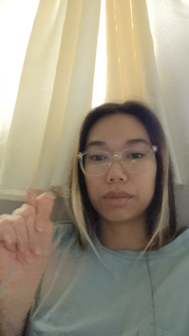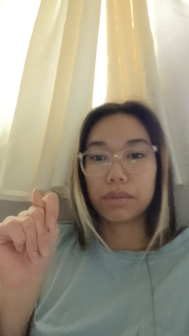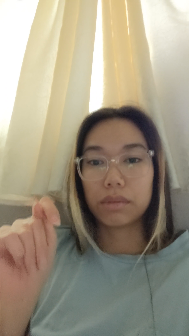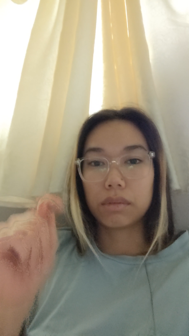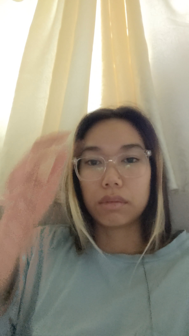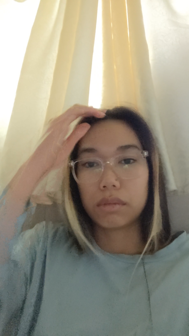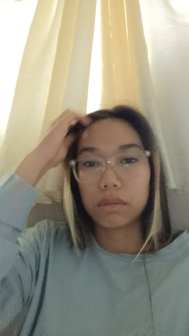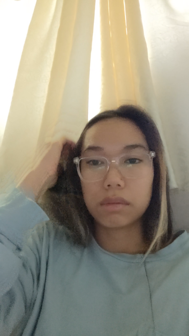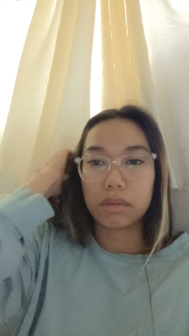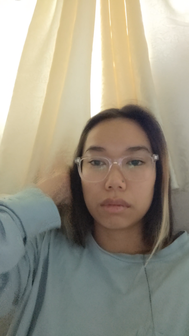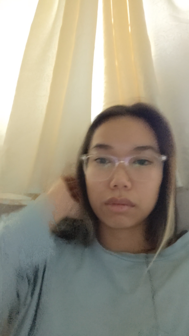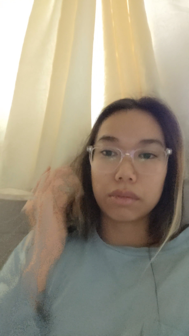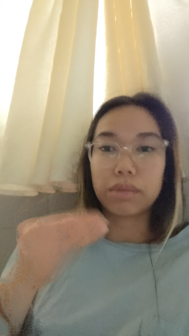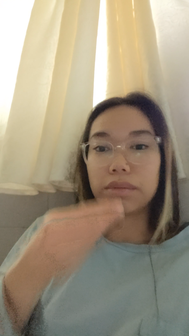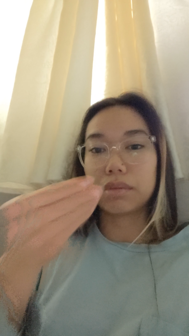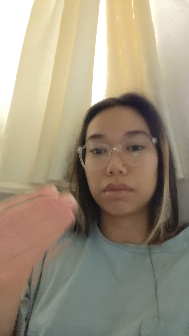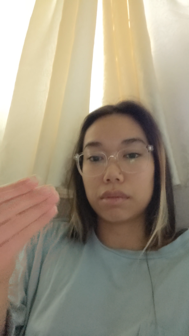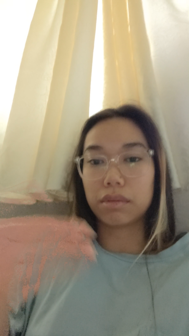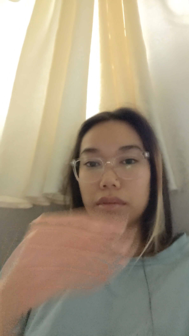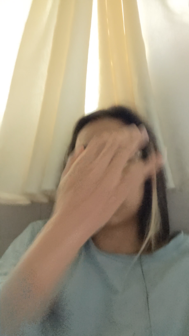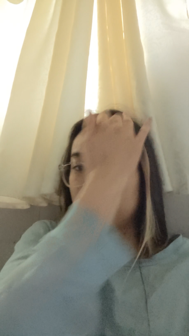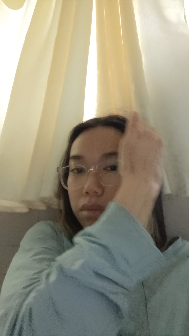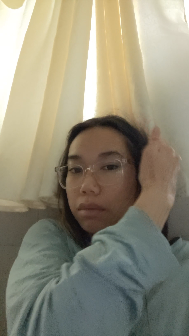buy